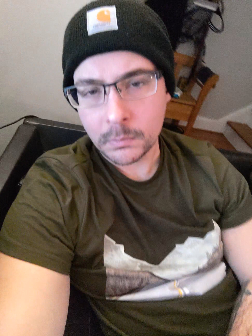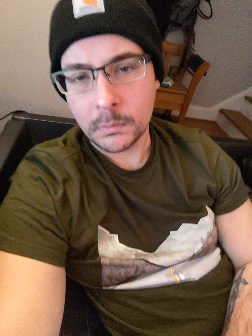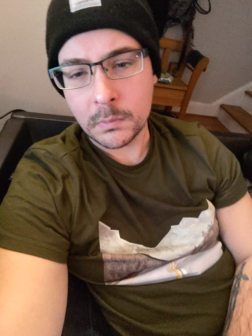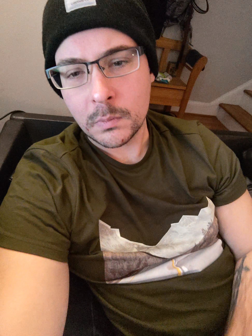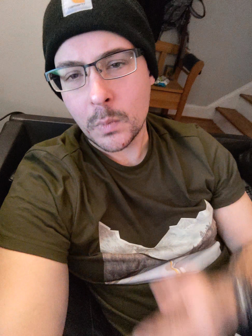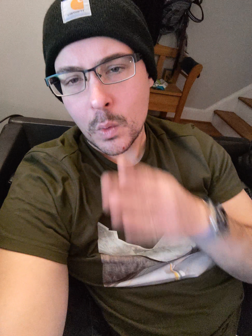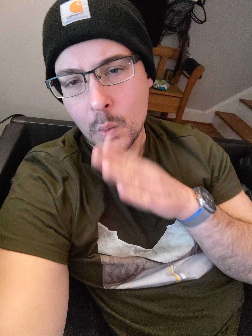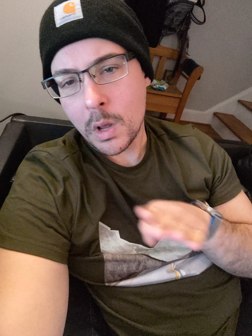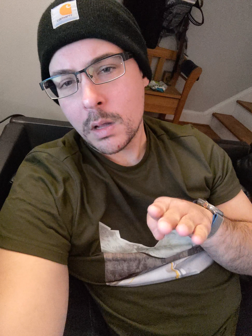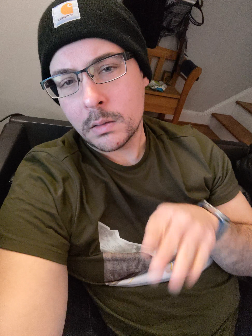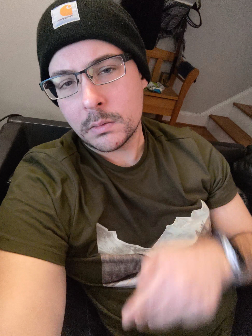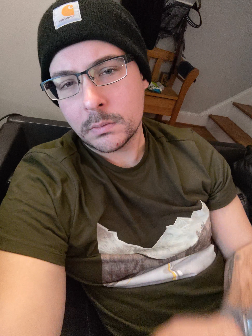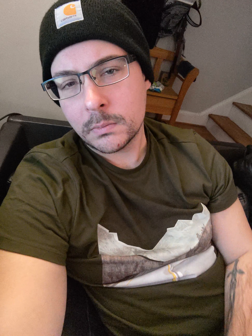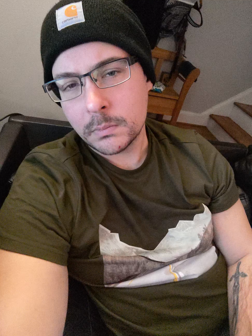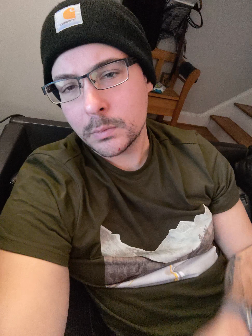quiet